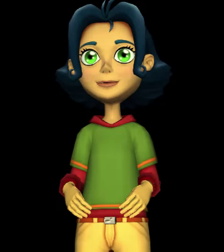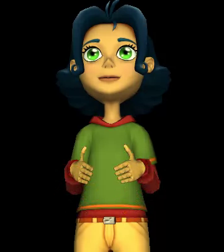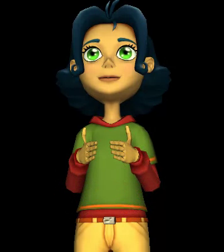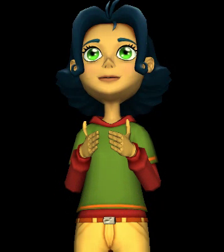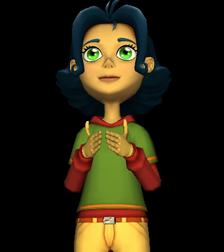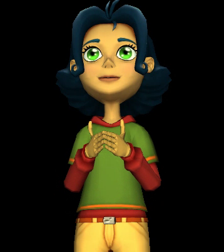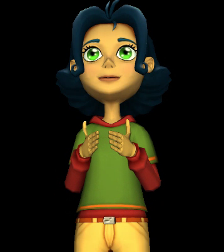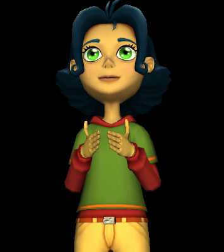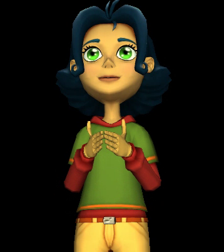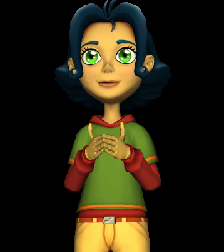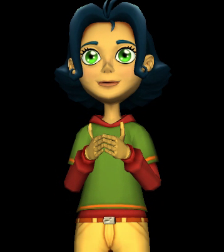يطلب